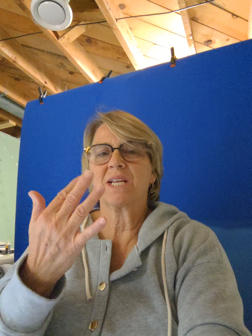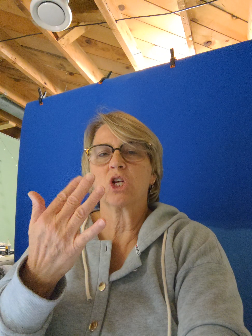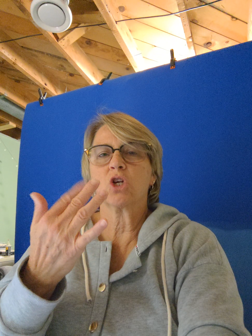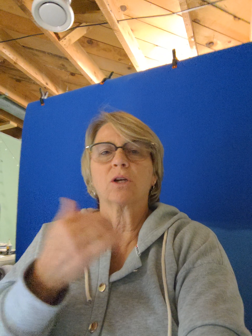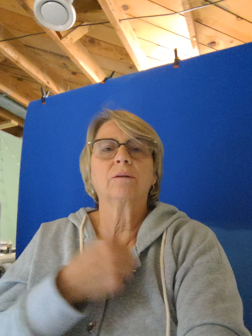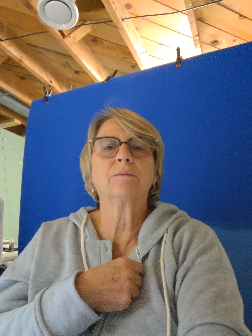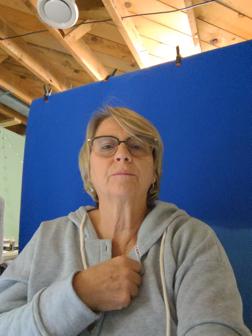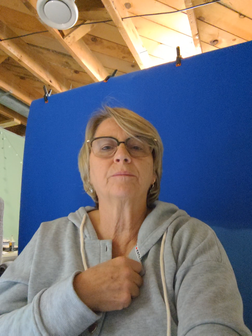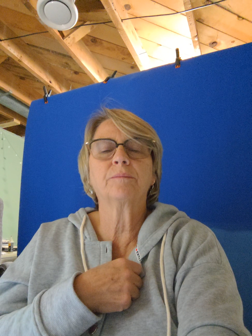finger